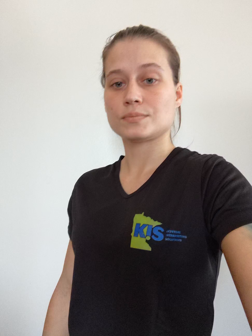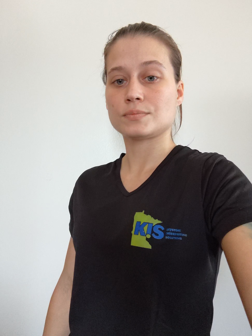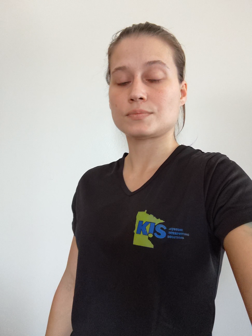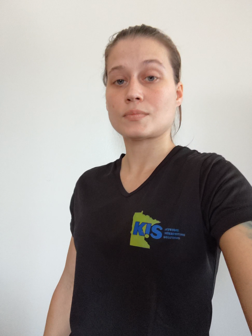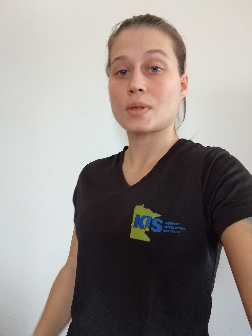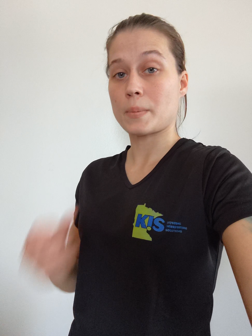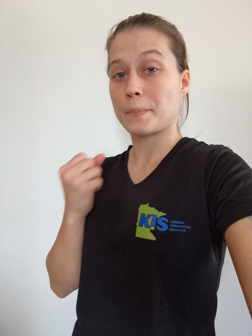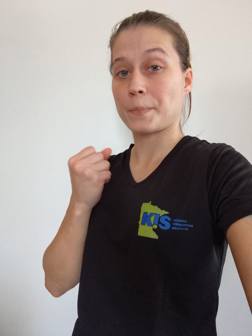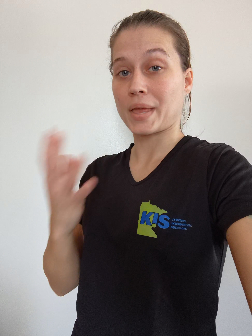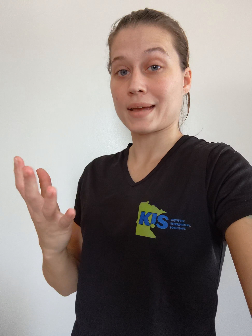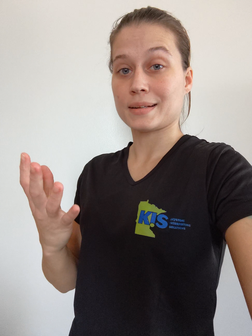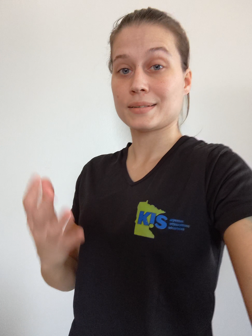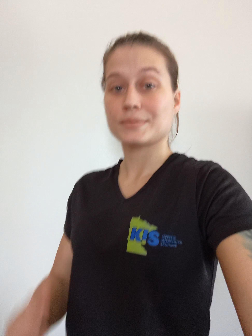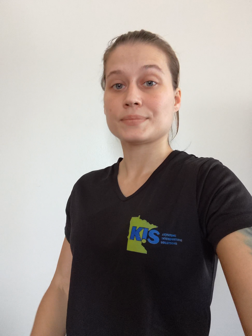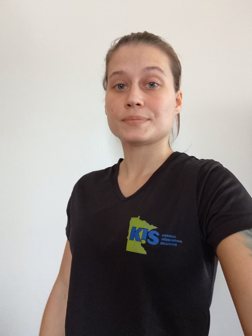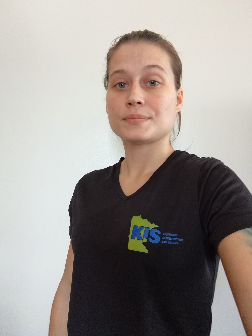many